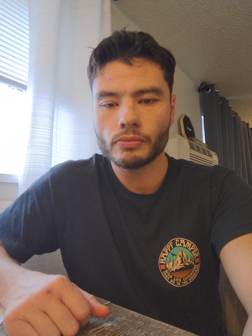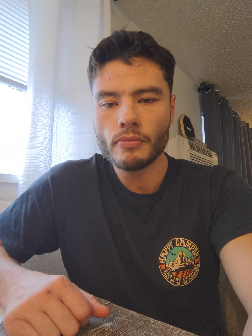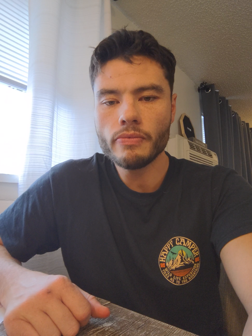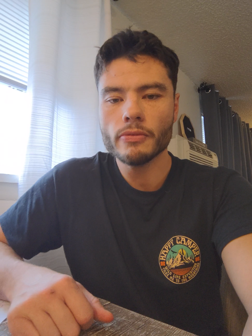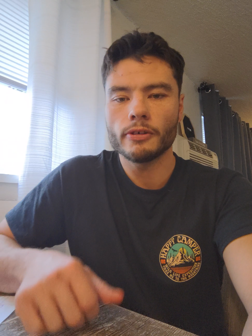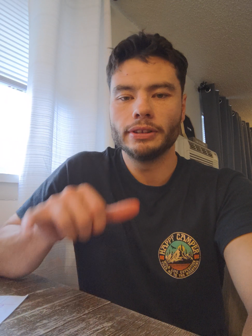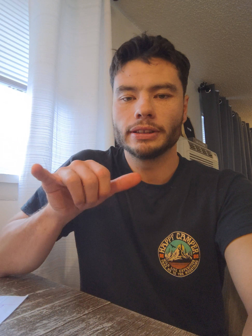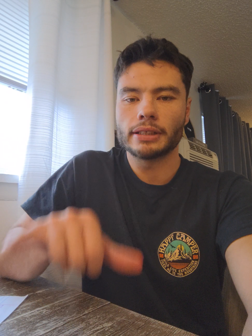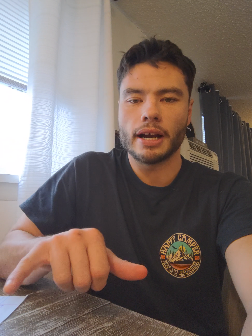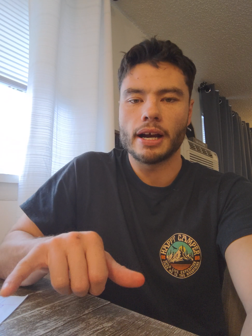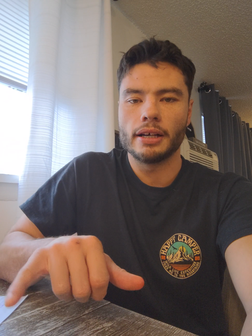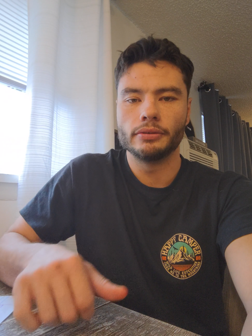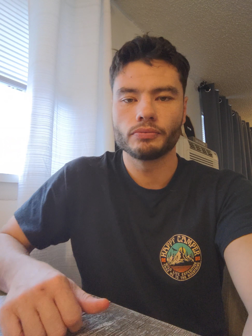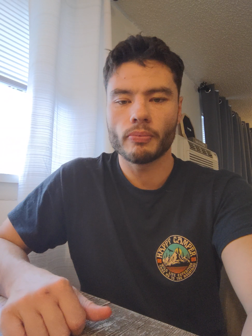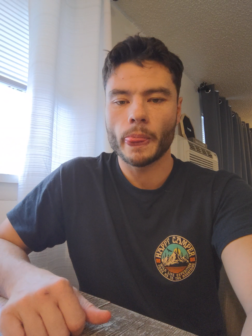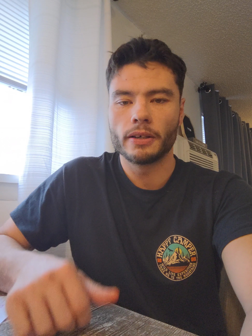stay